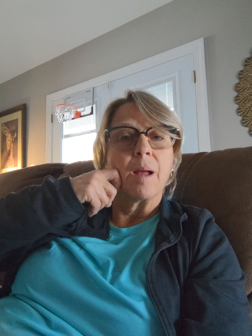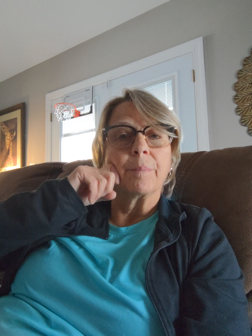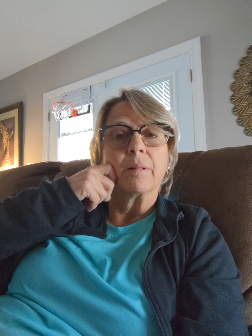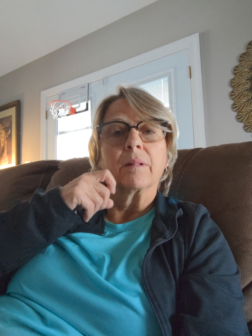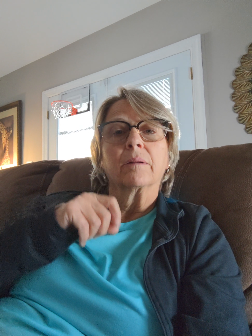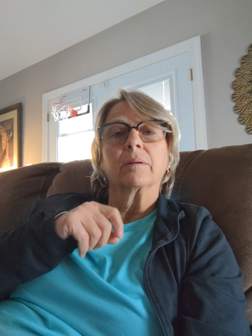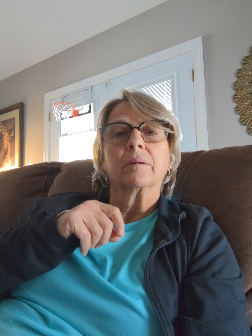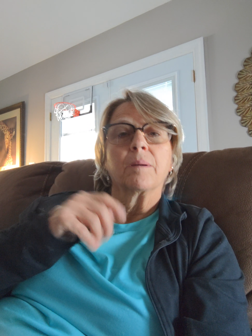apple